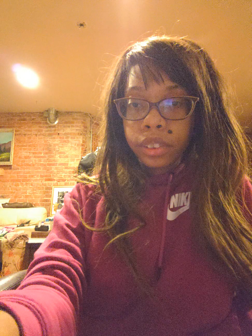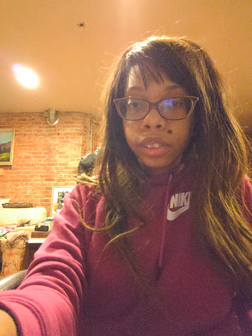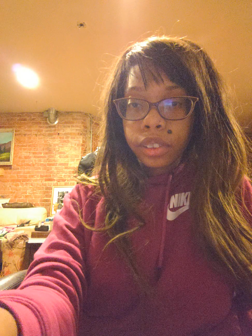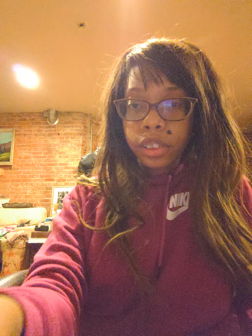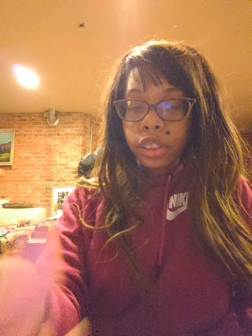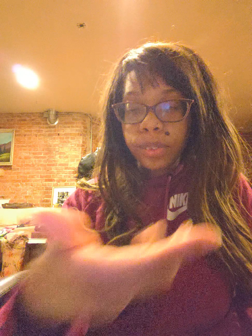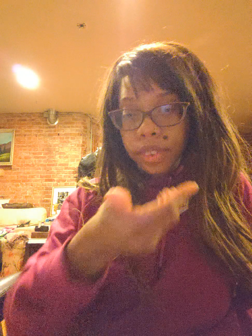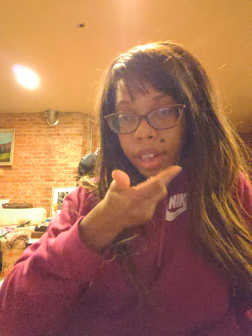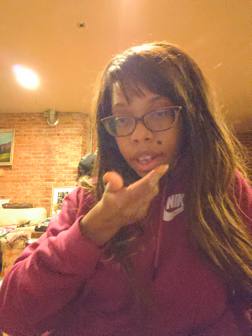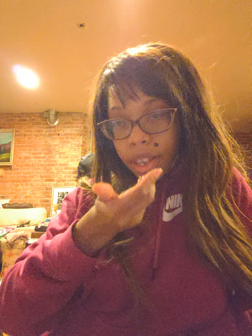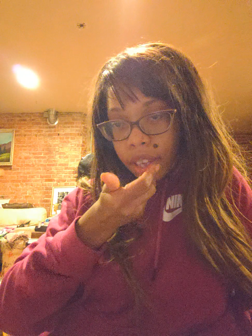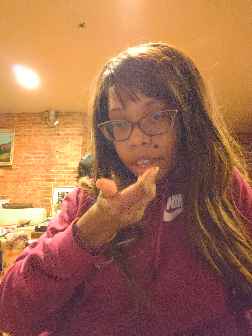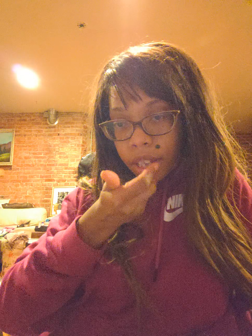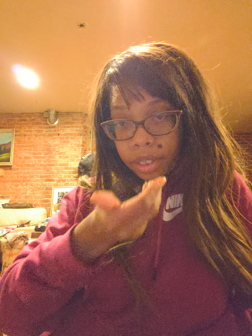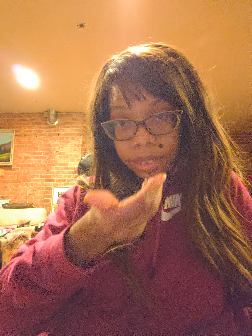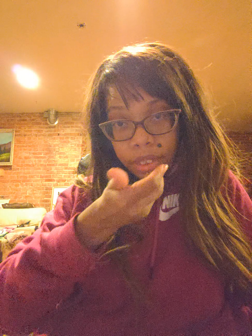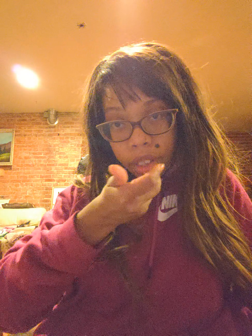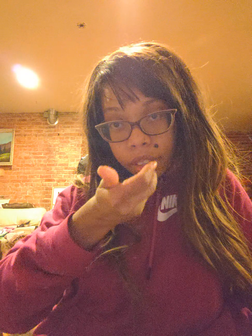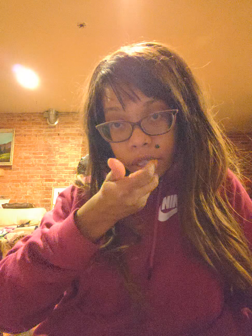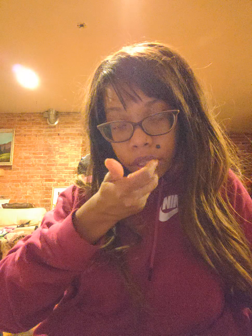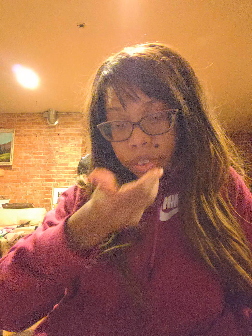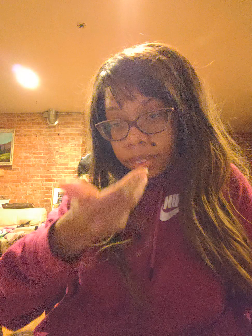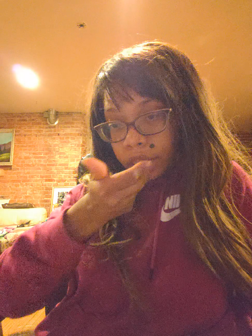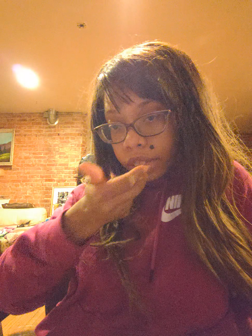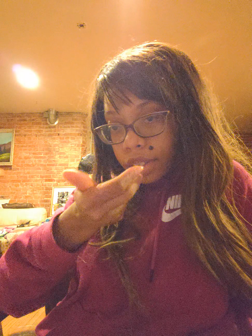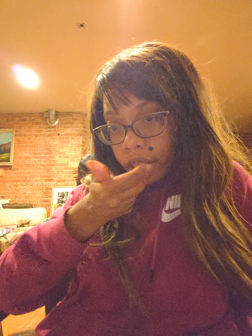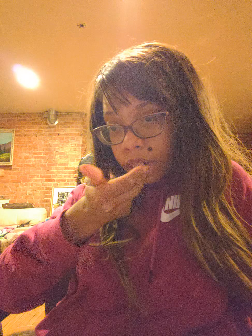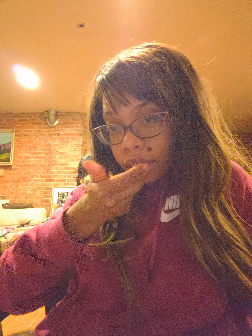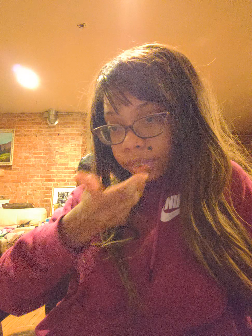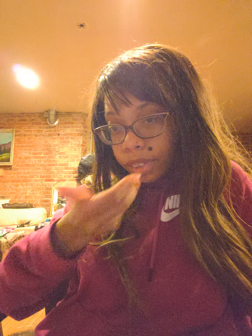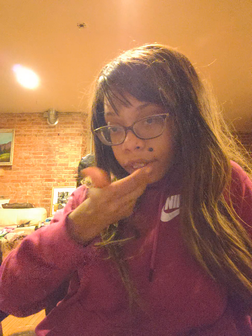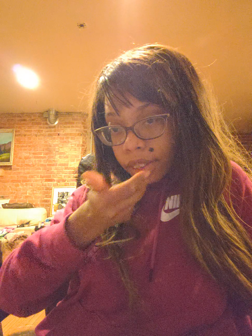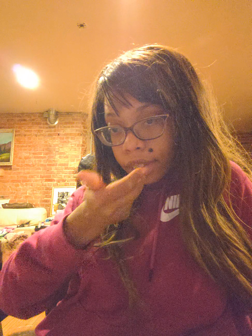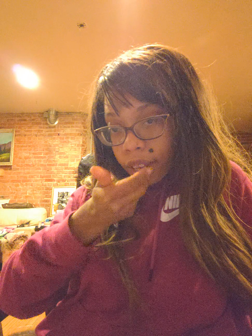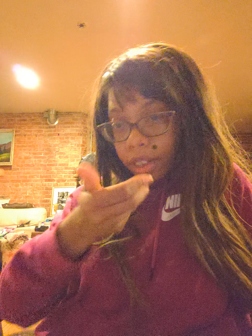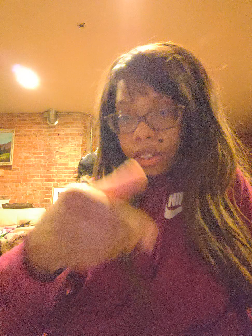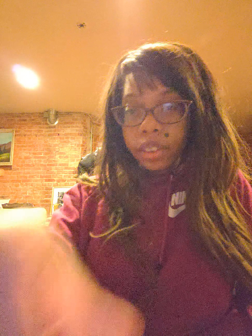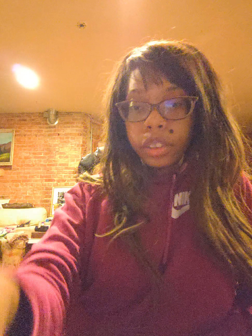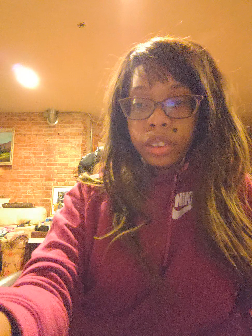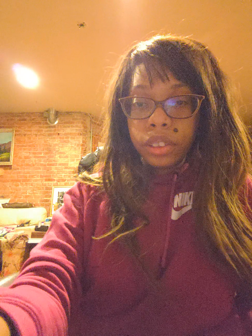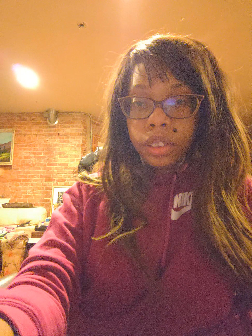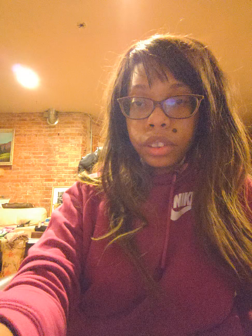pizza